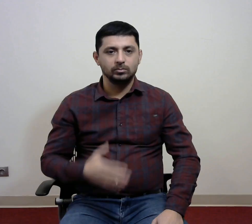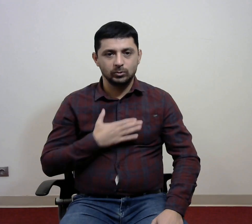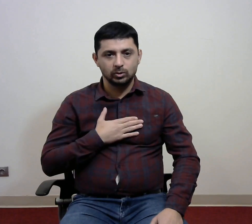mən